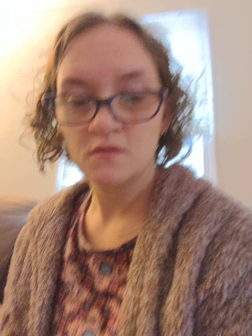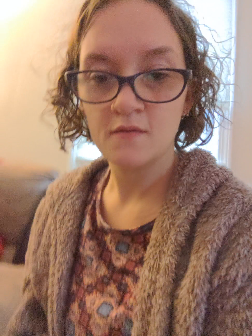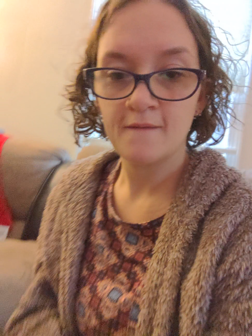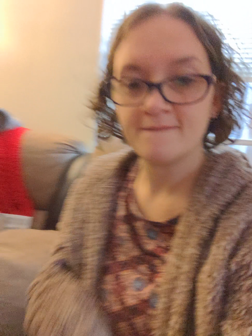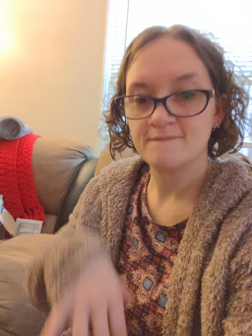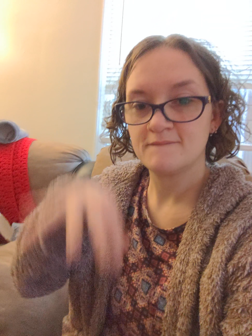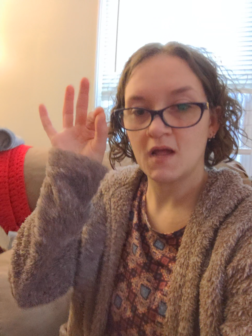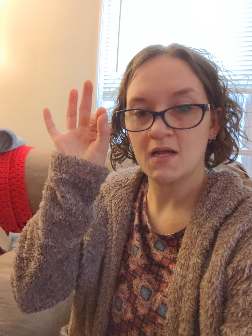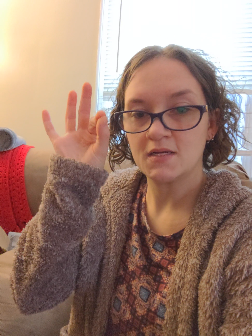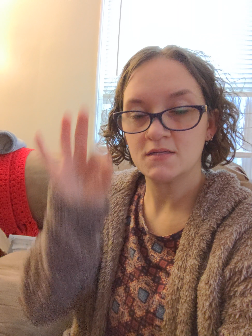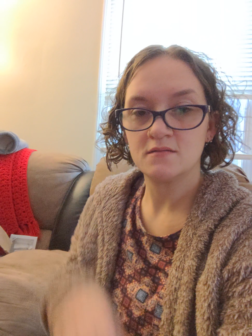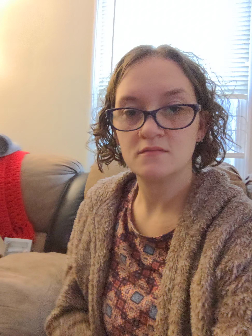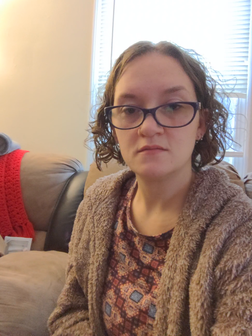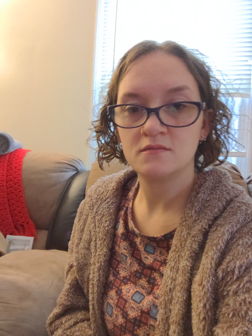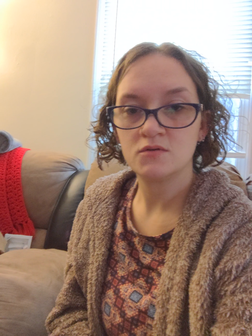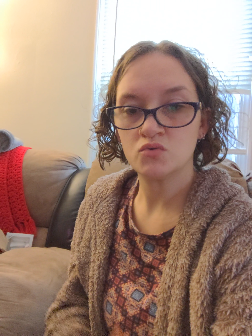find